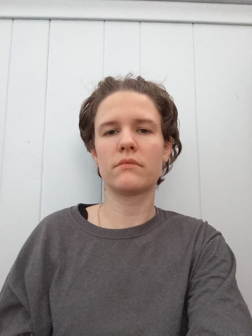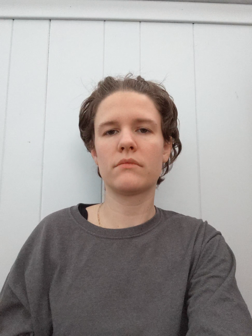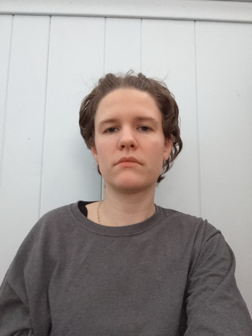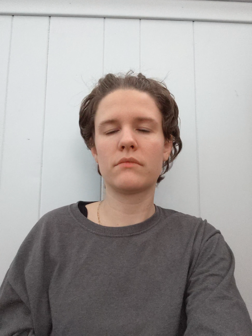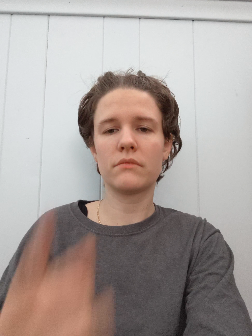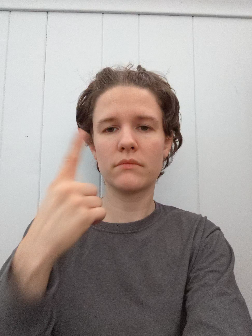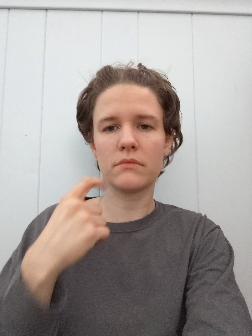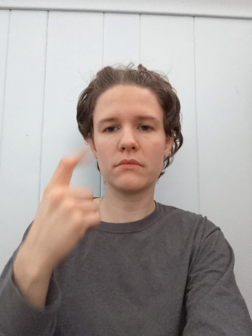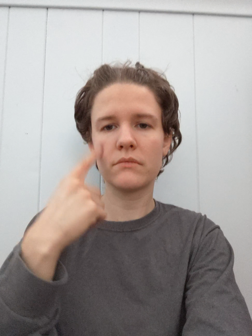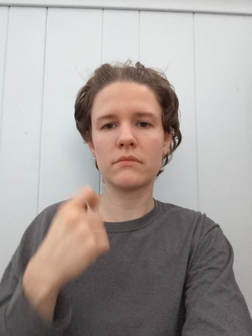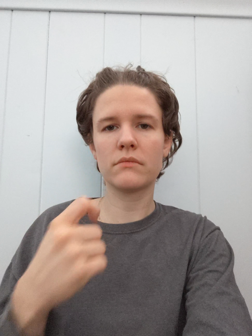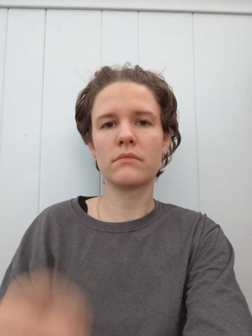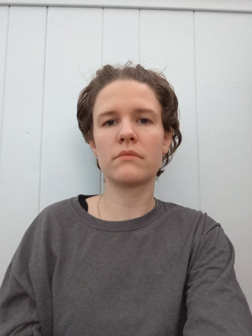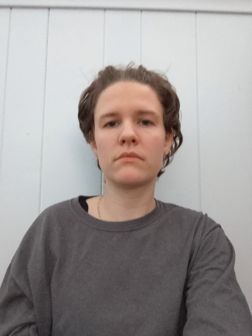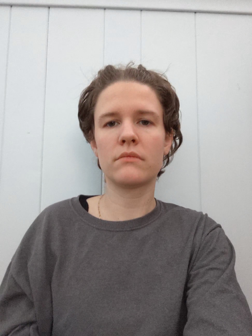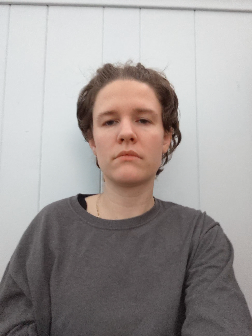cry